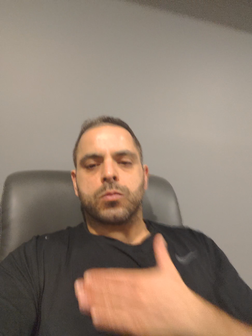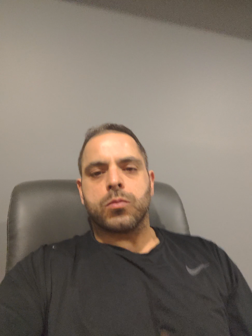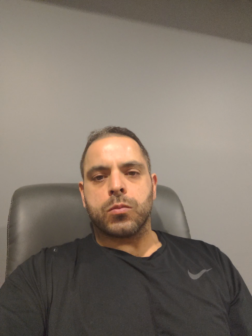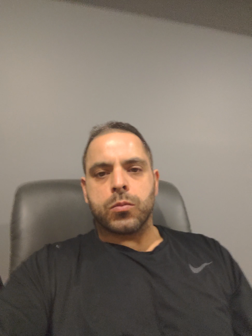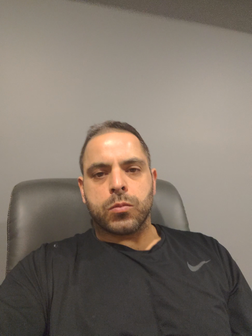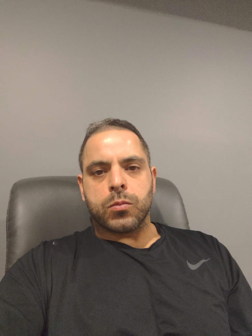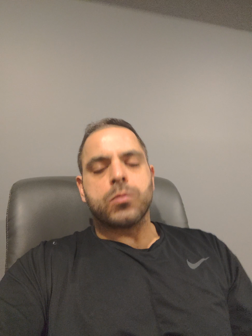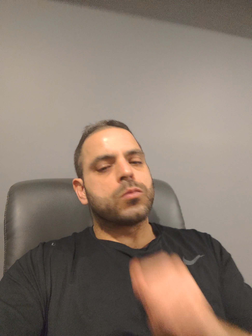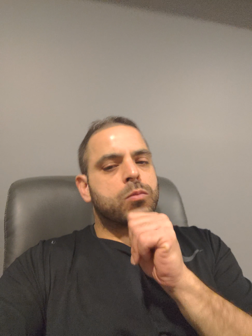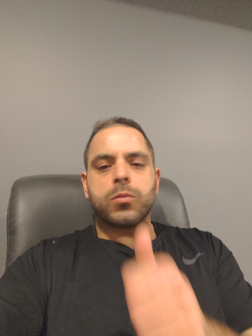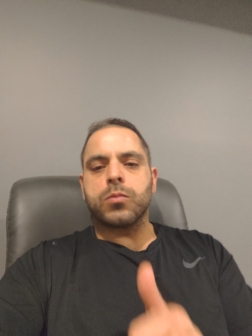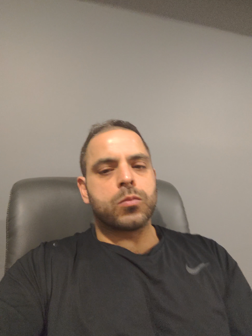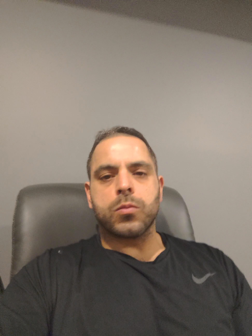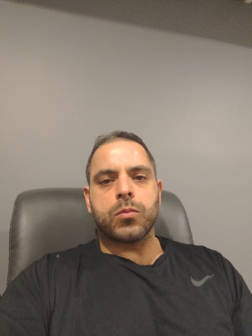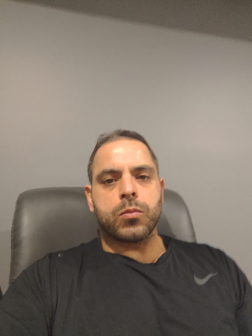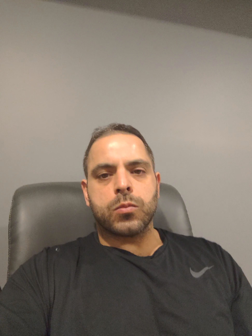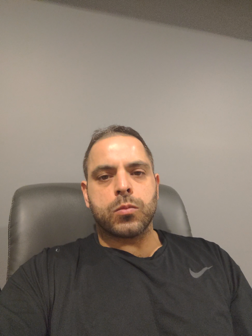not